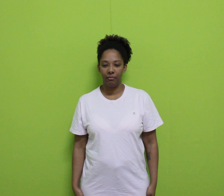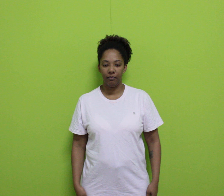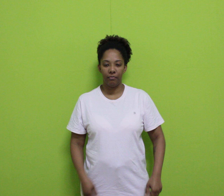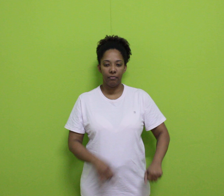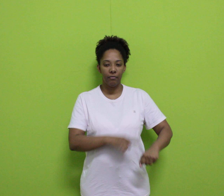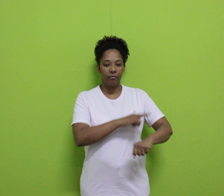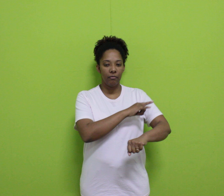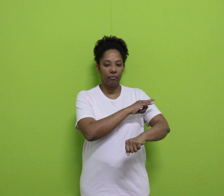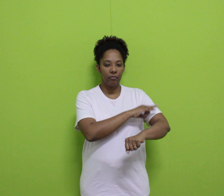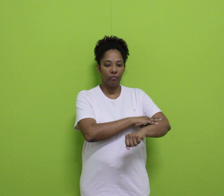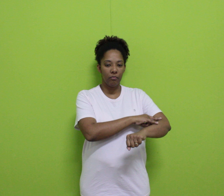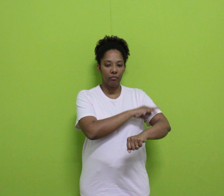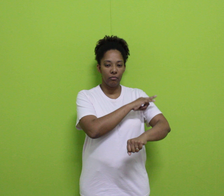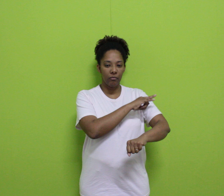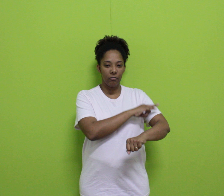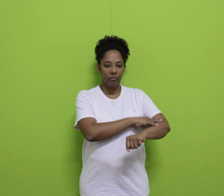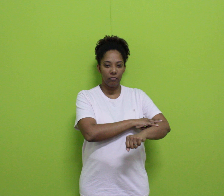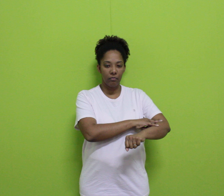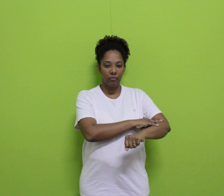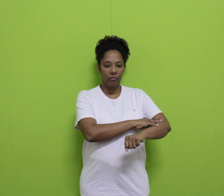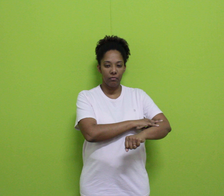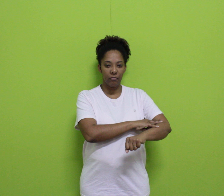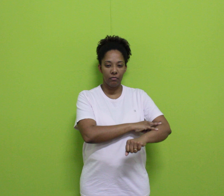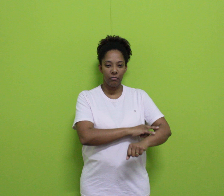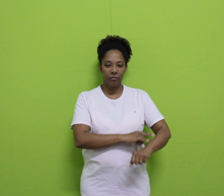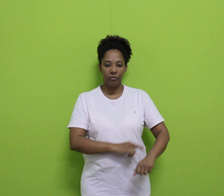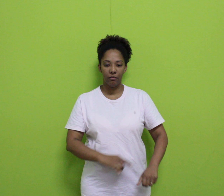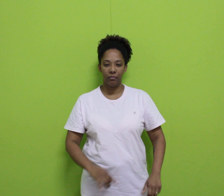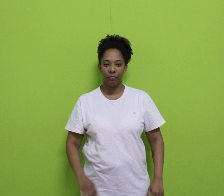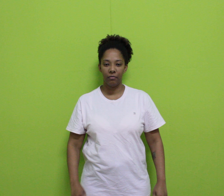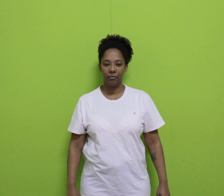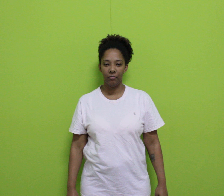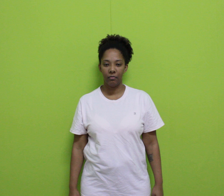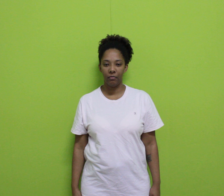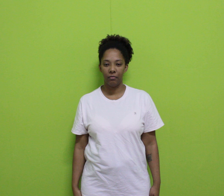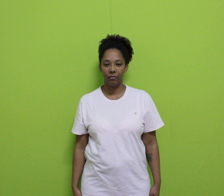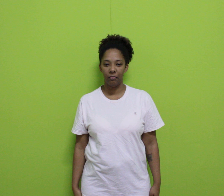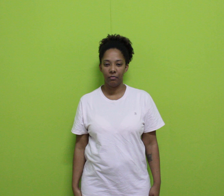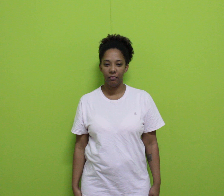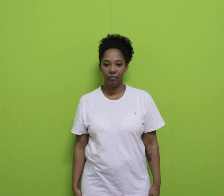banheiro